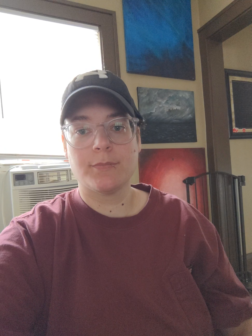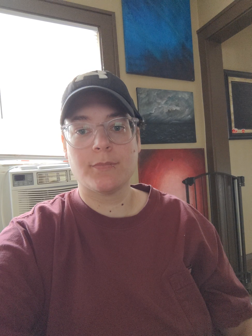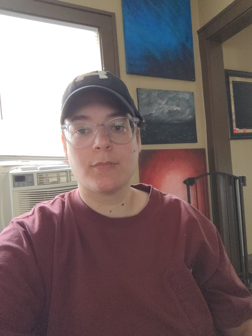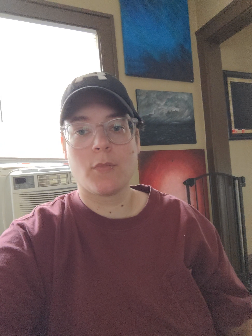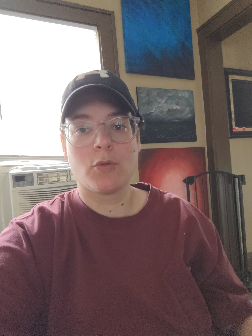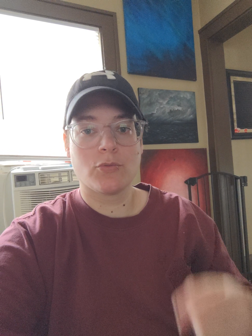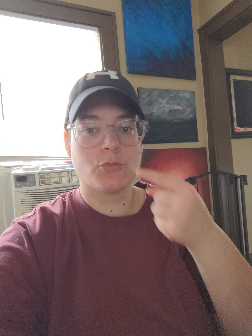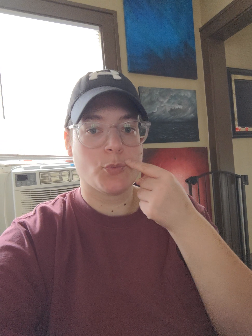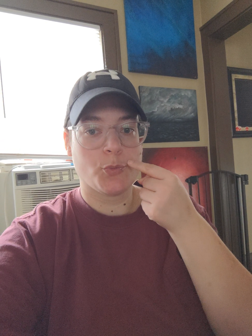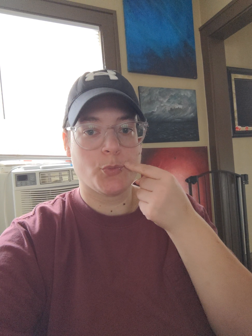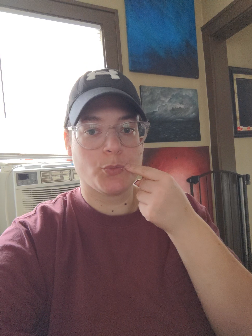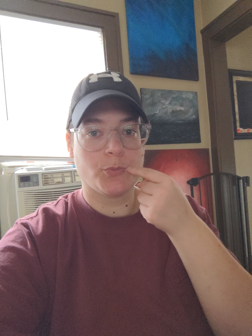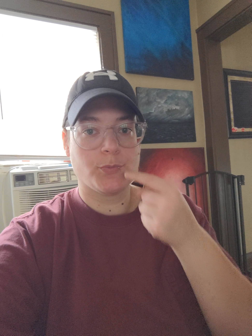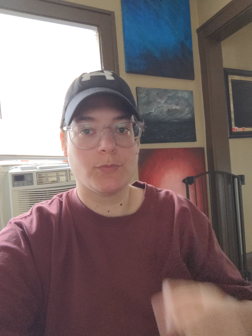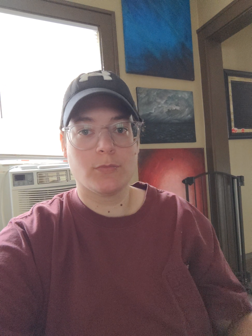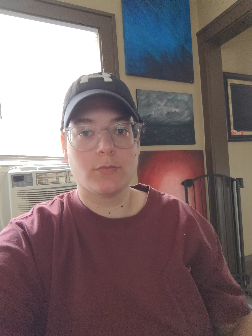tooth